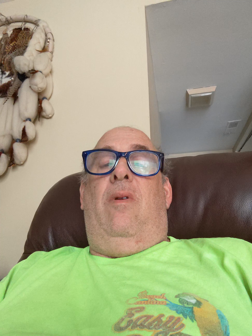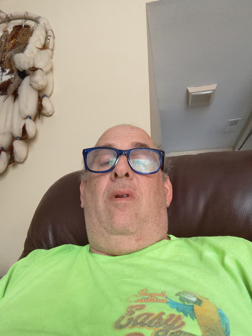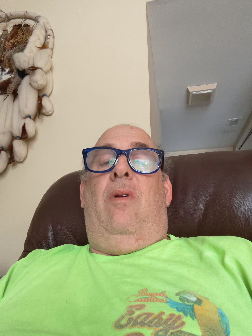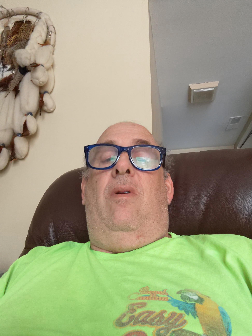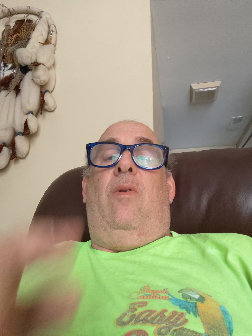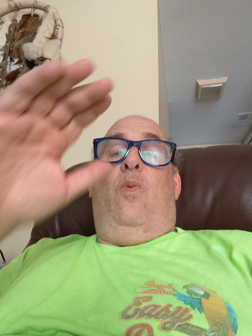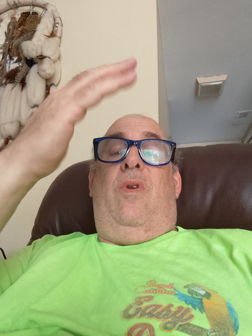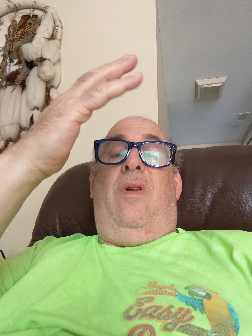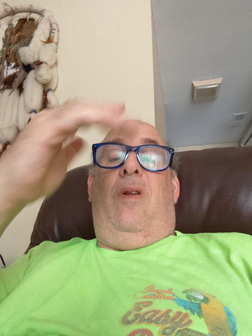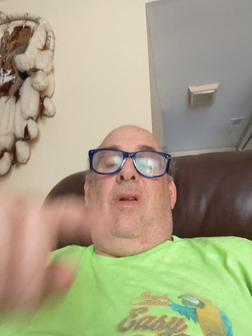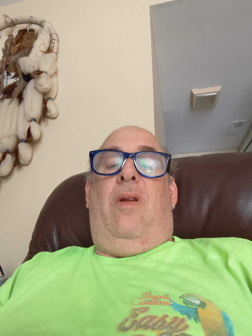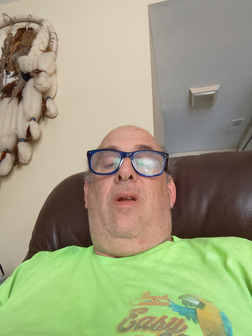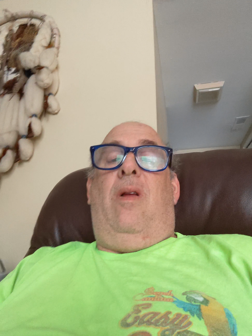tree